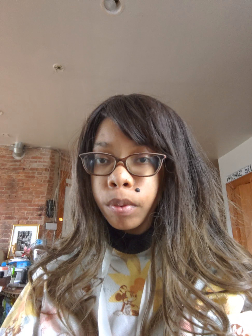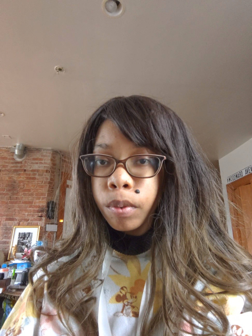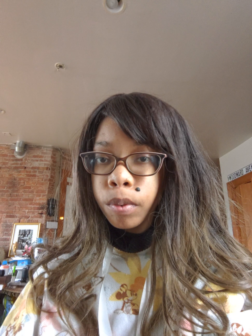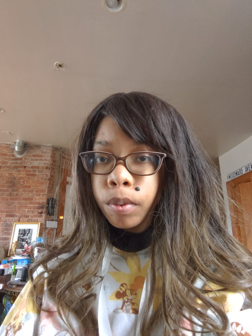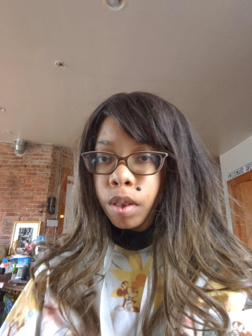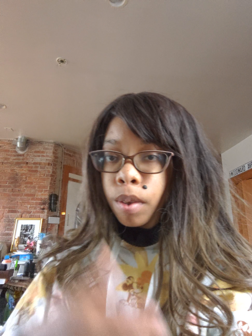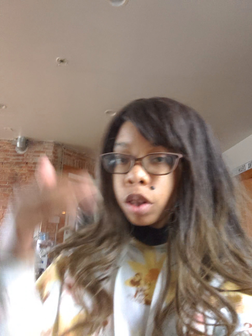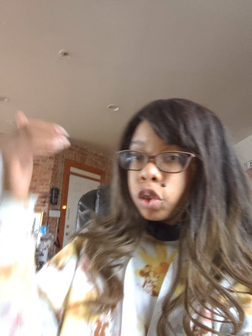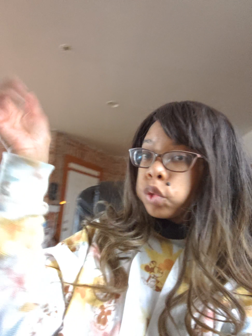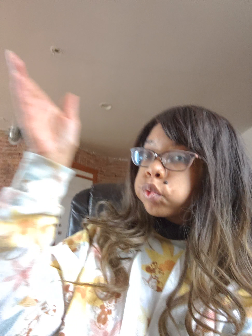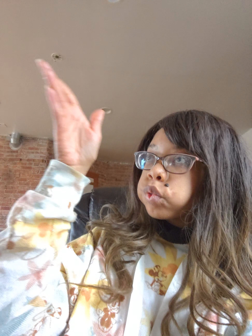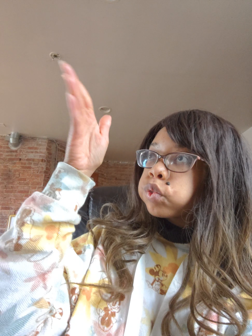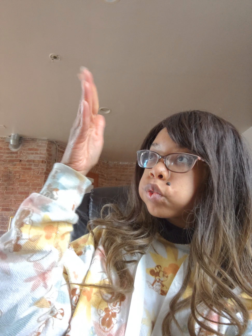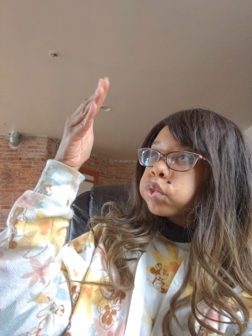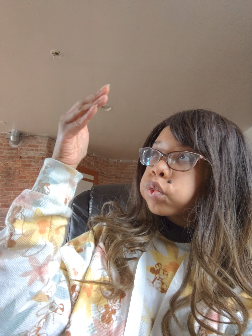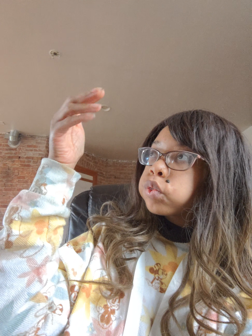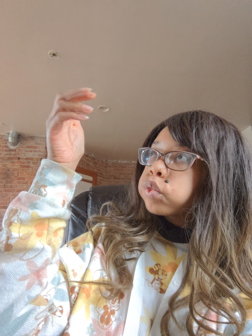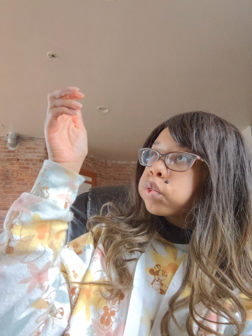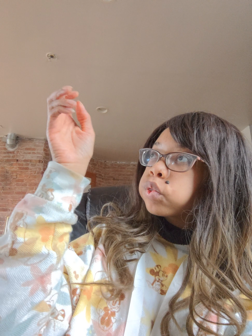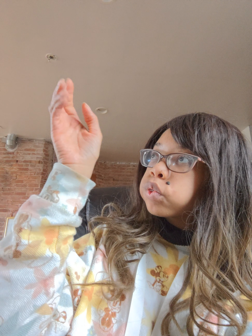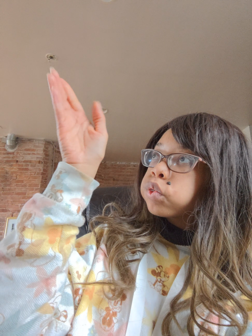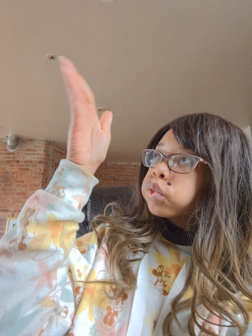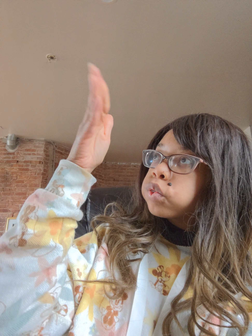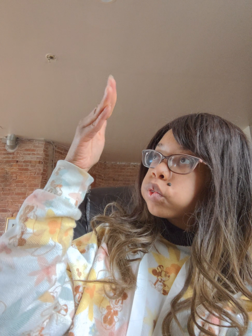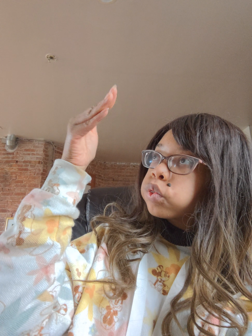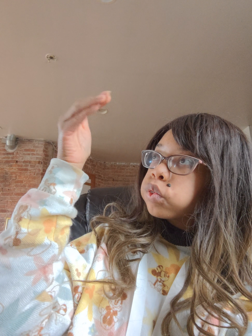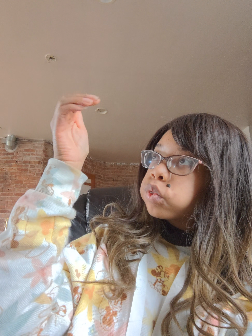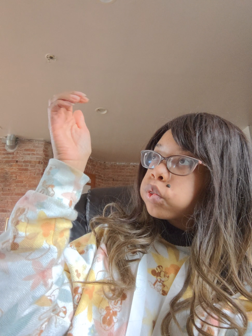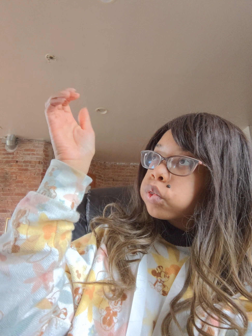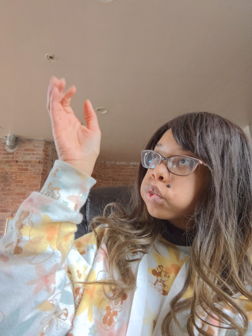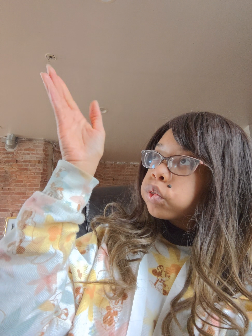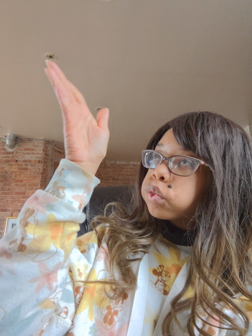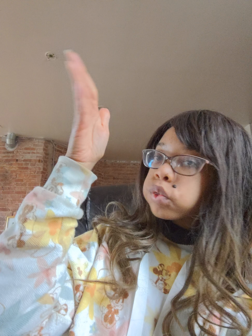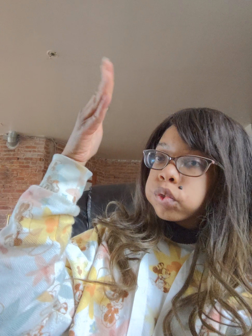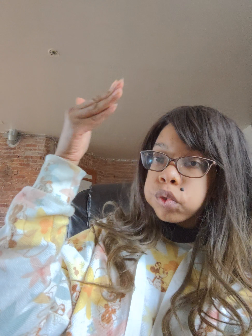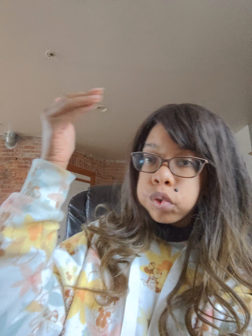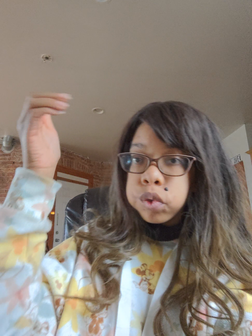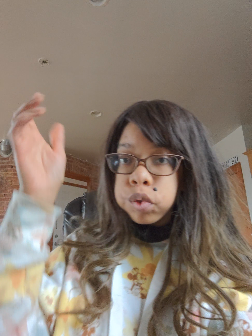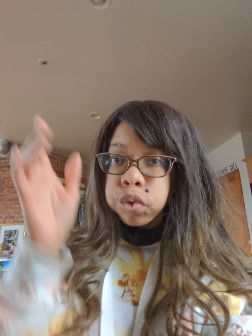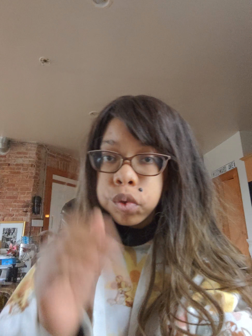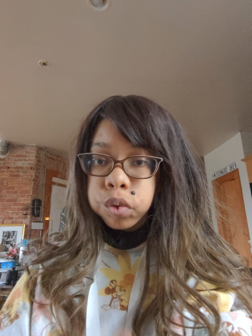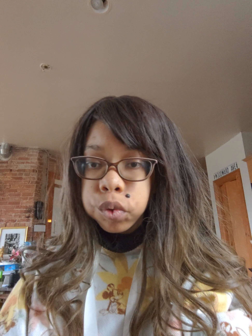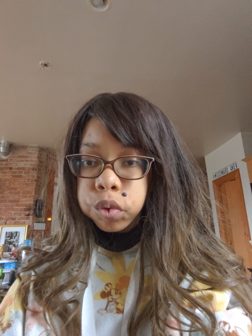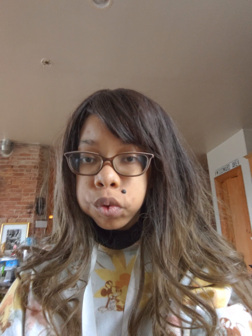flag